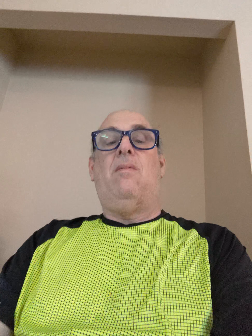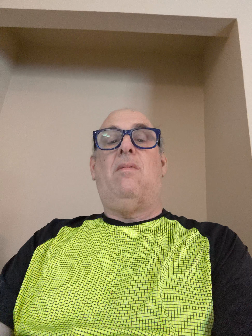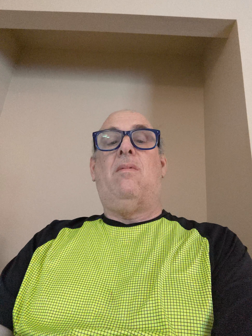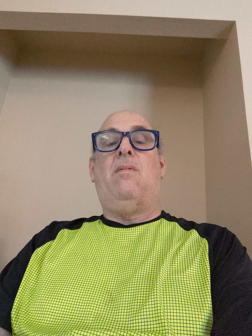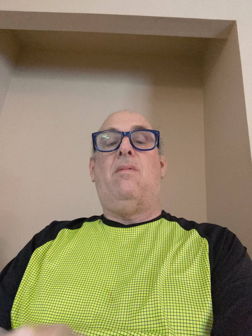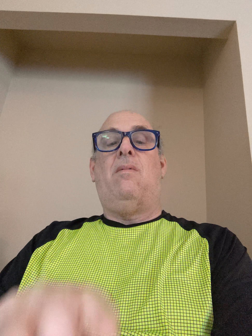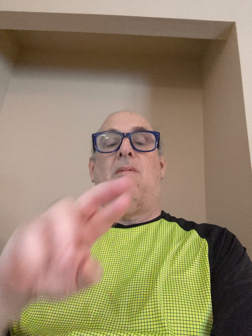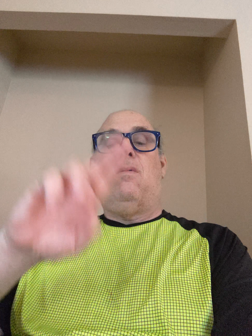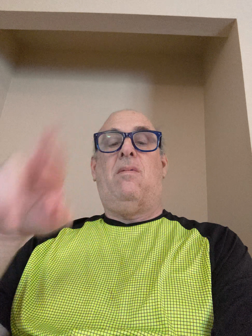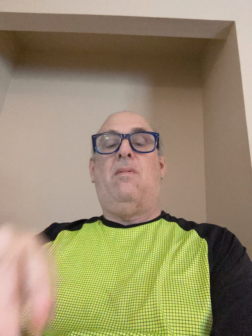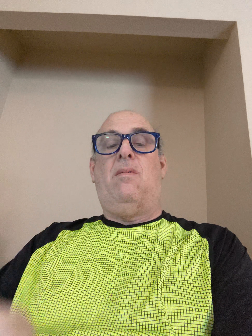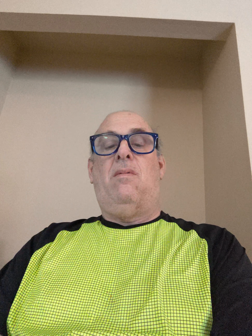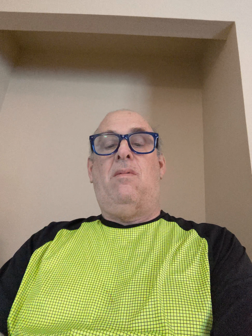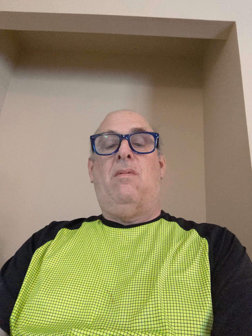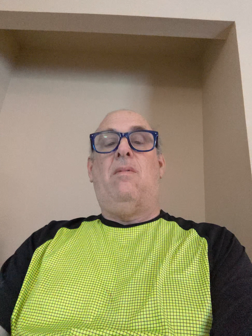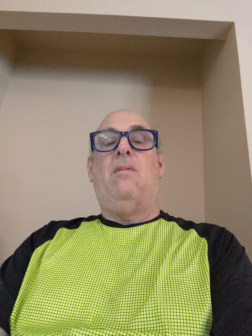refrigerator